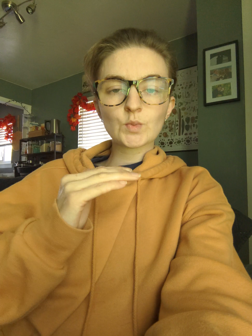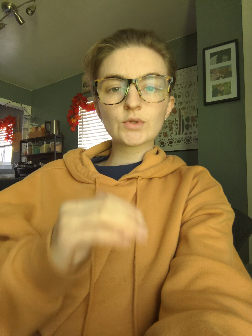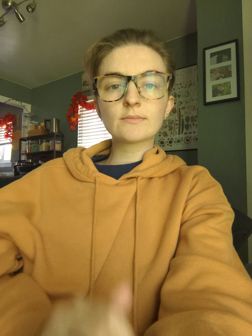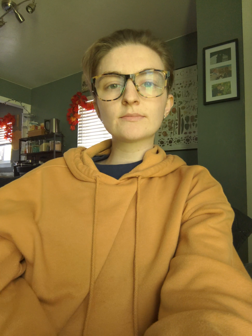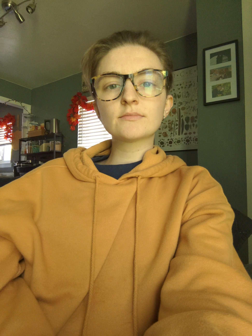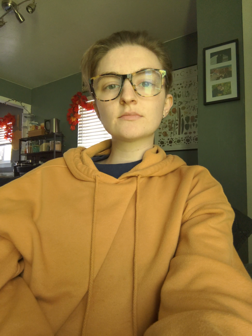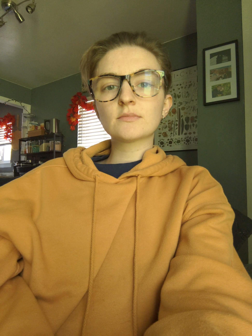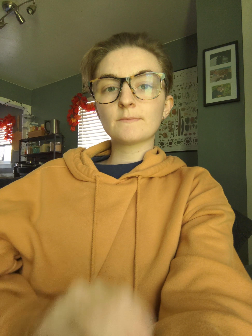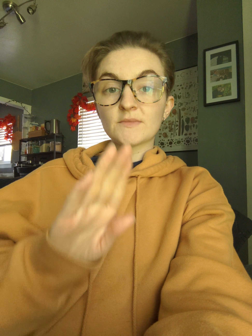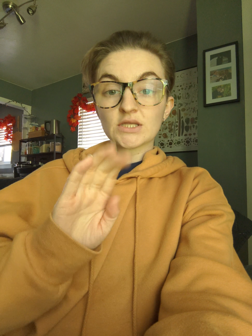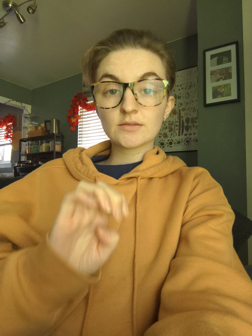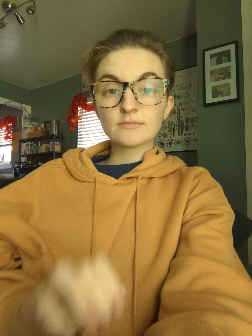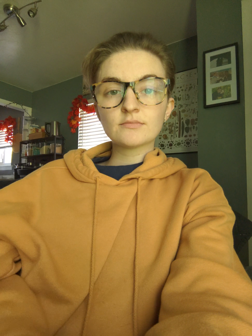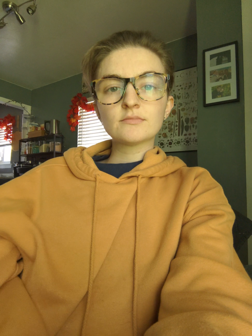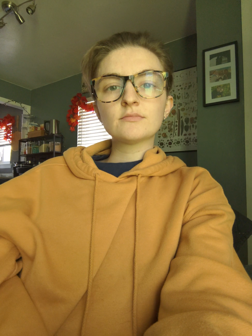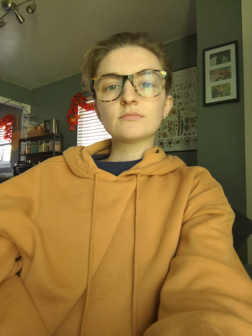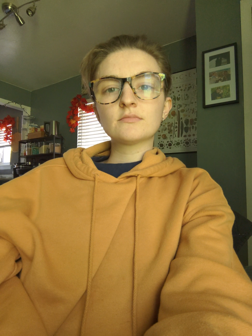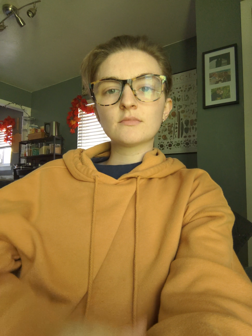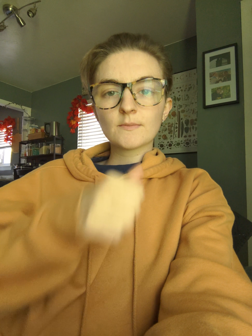be